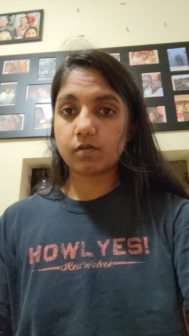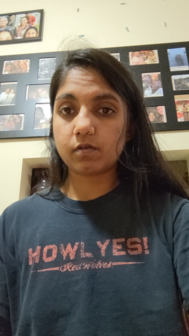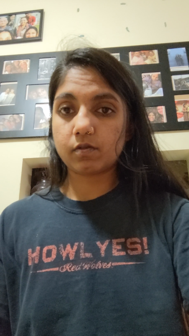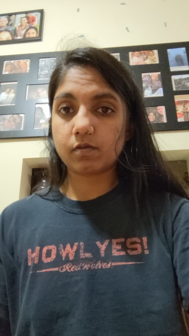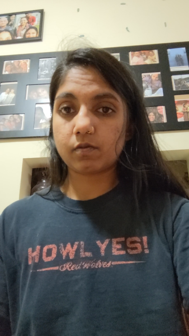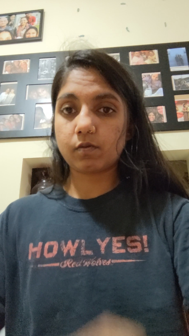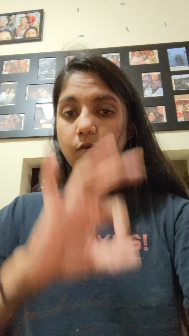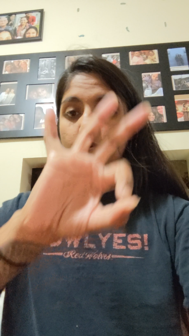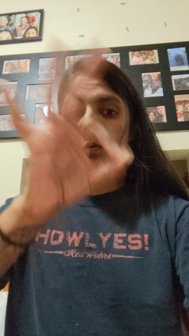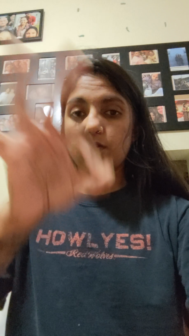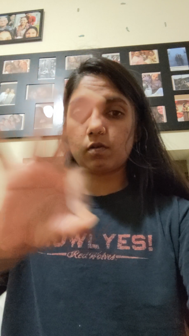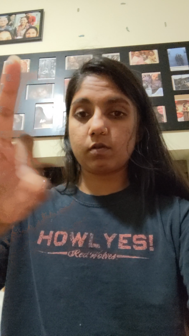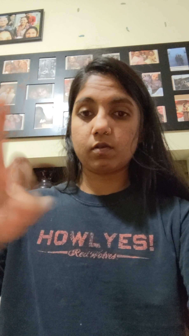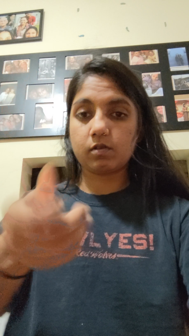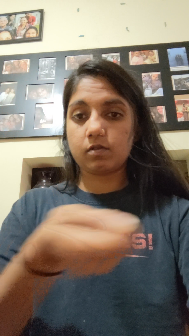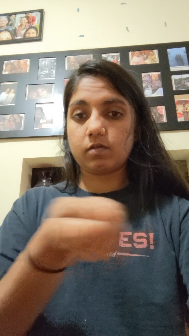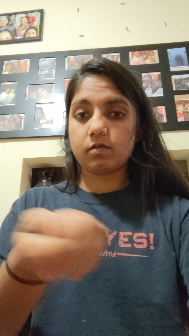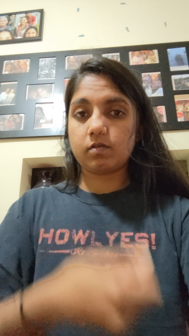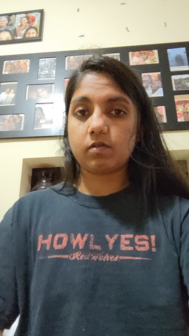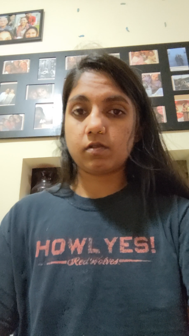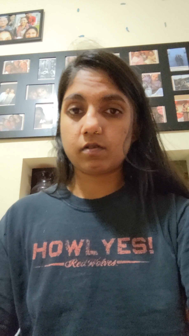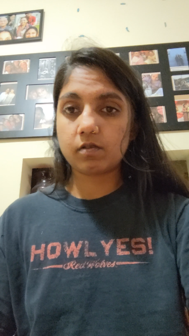hose